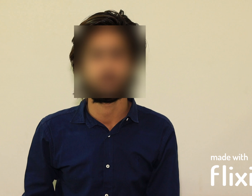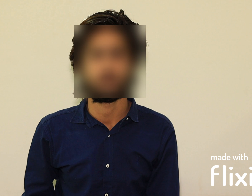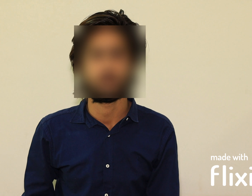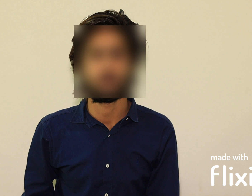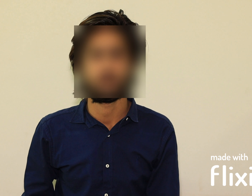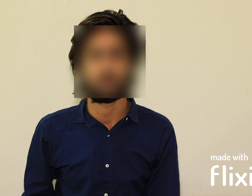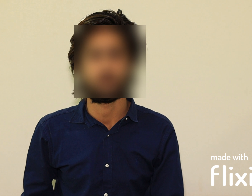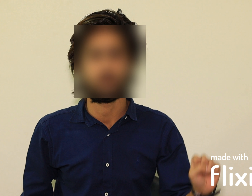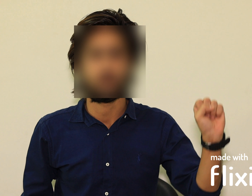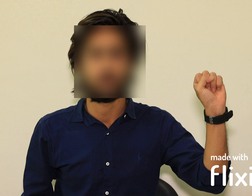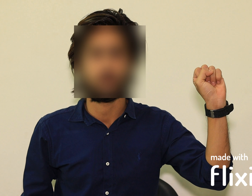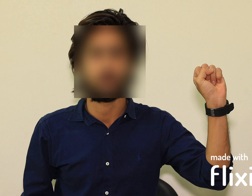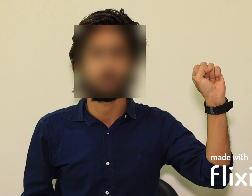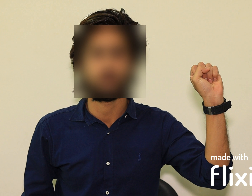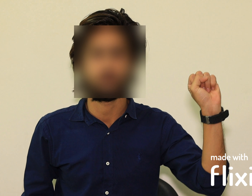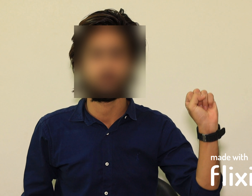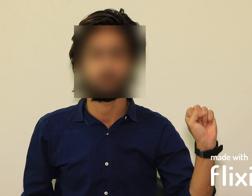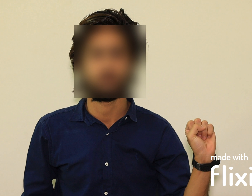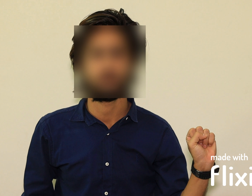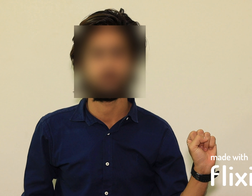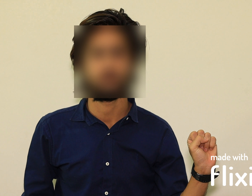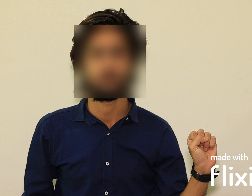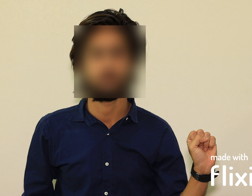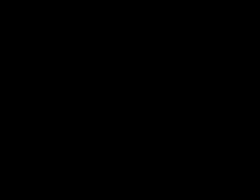آ